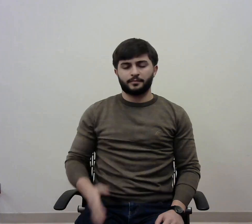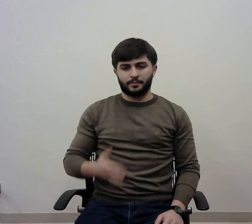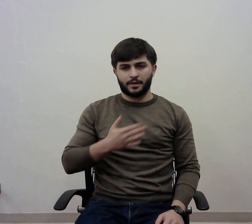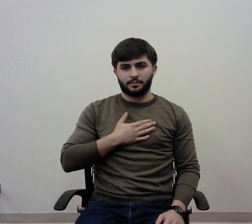mən